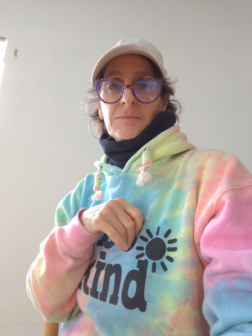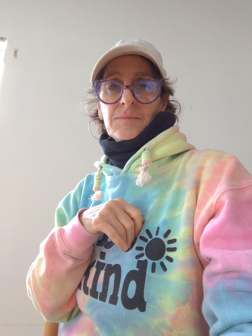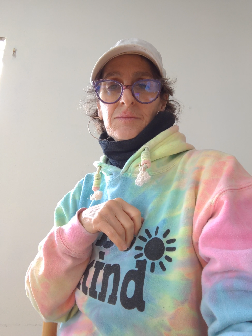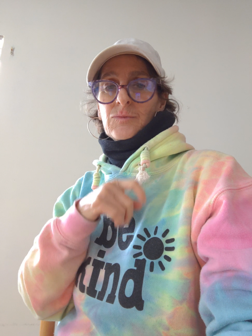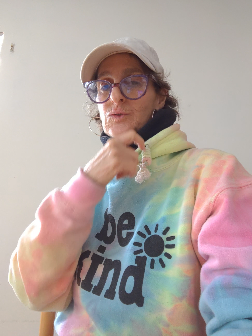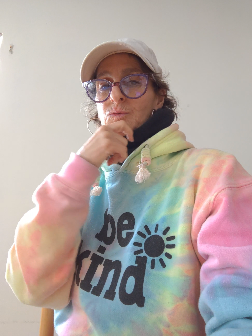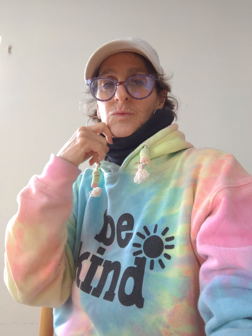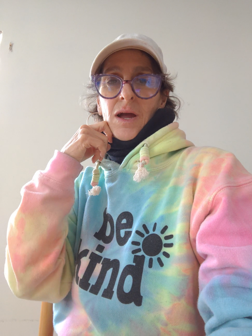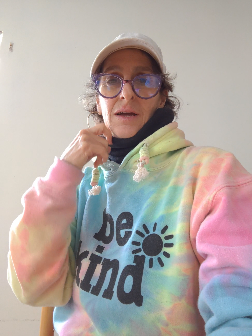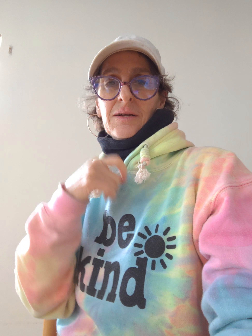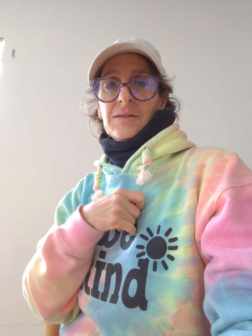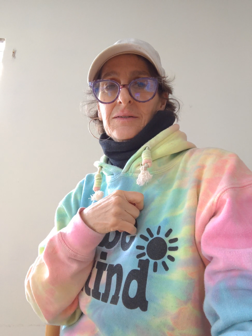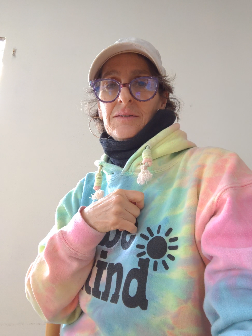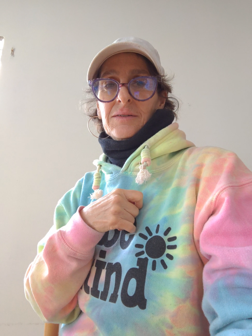dry